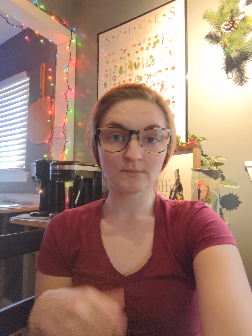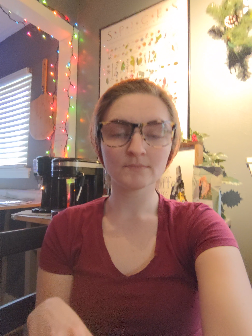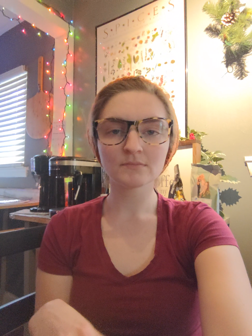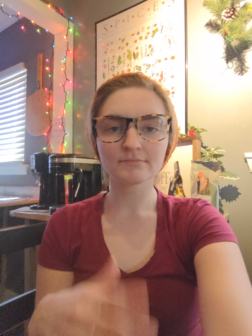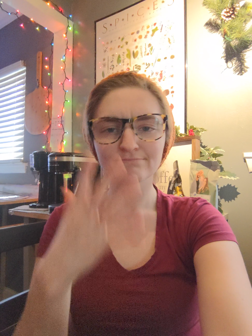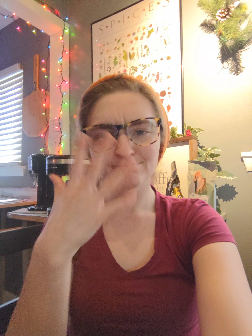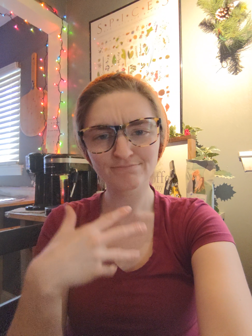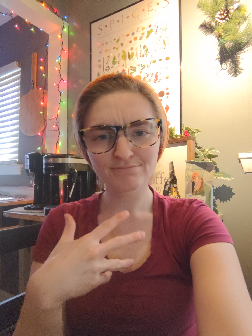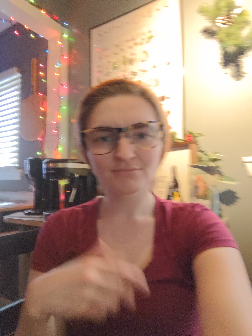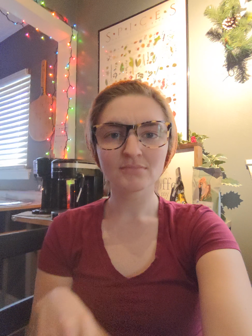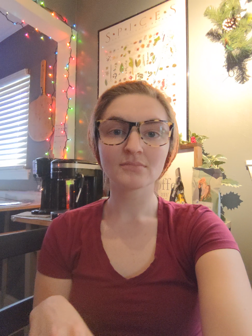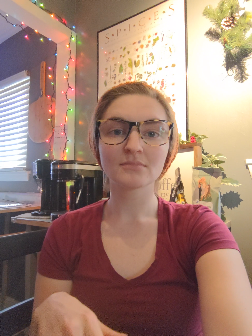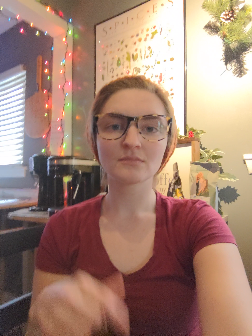sad